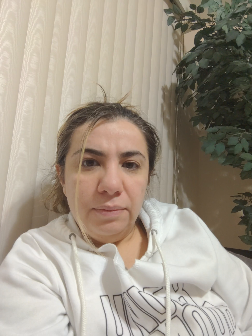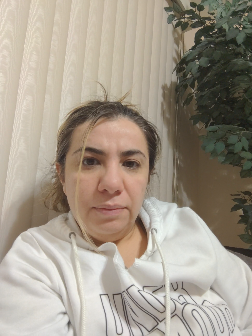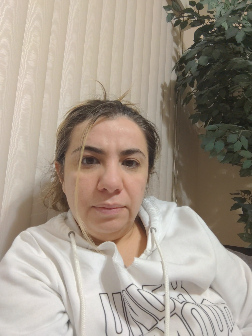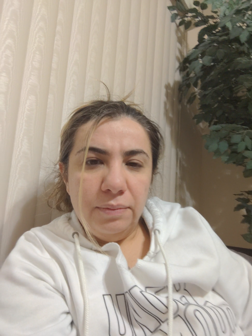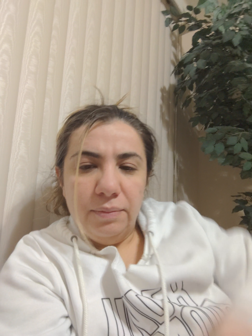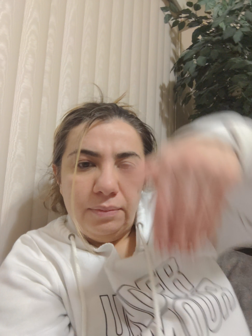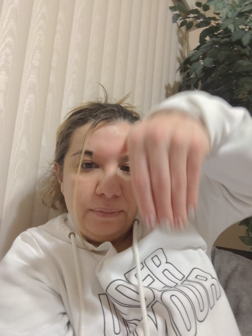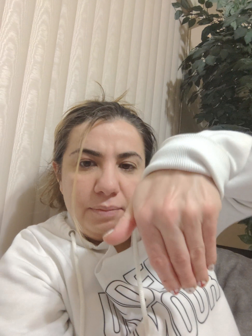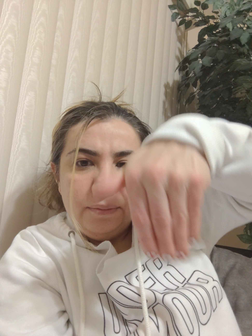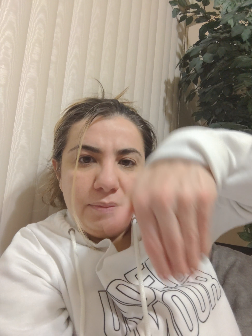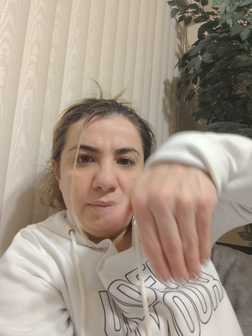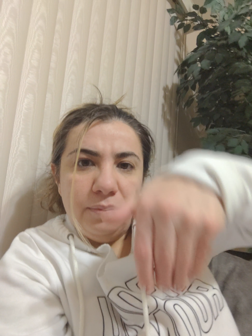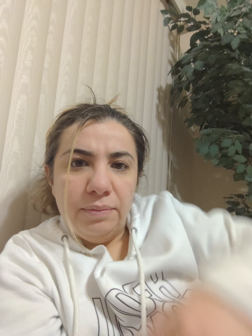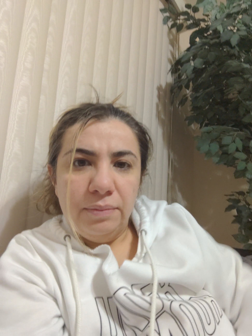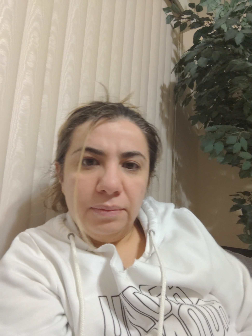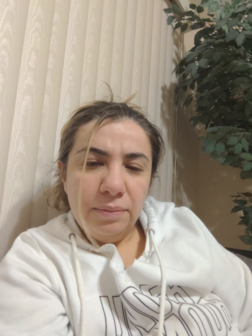night